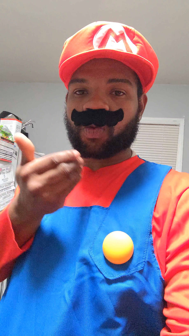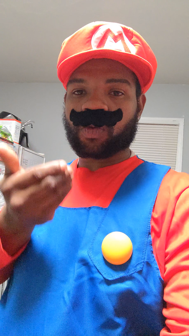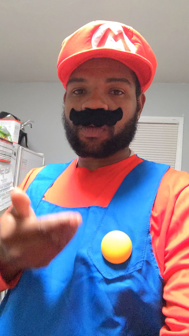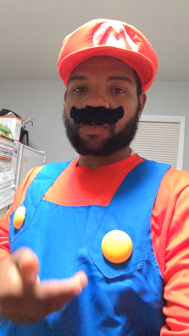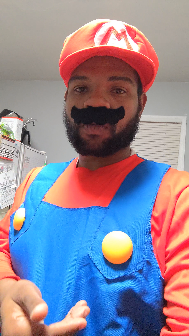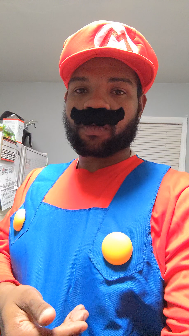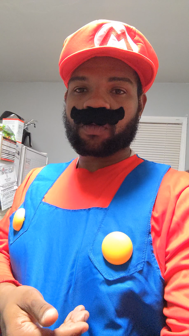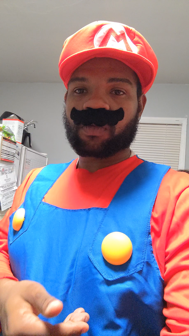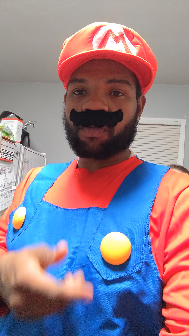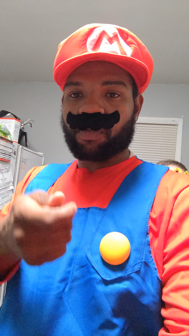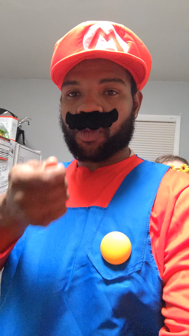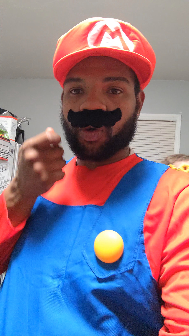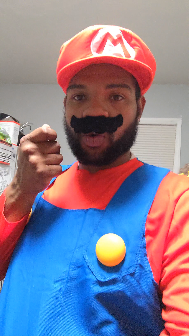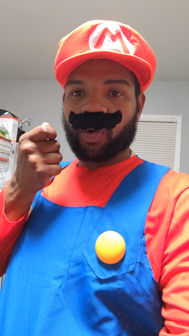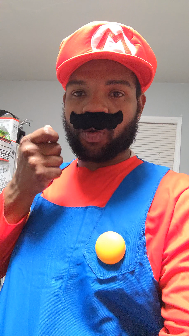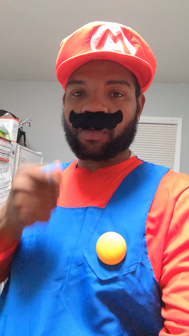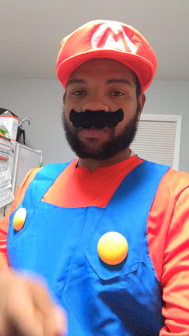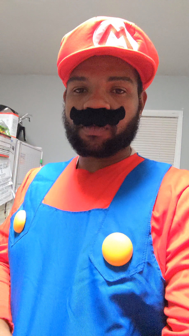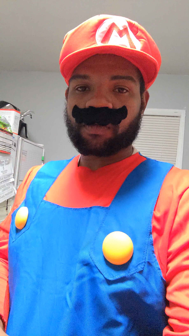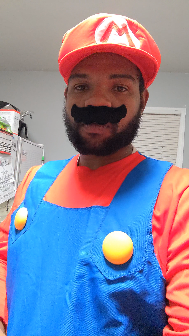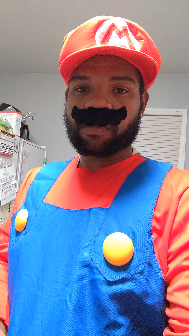pull